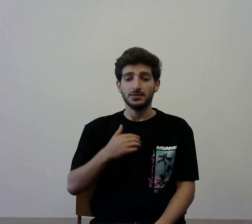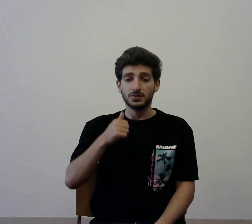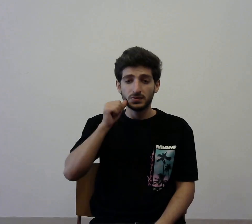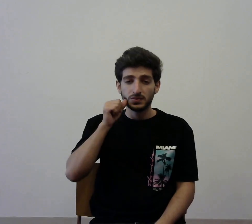dünən